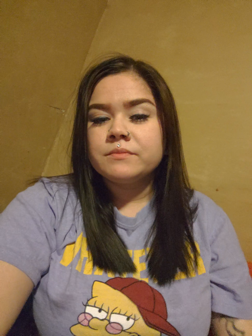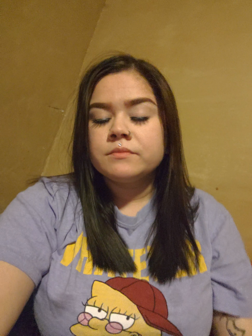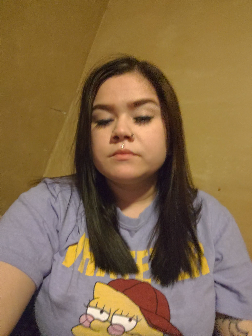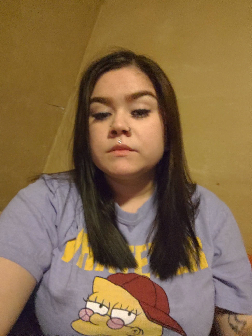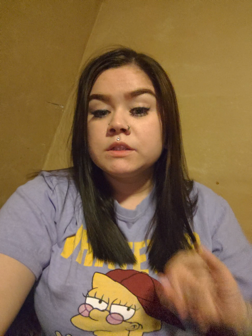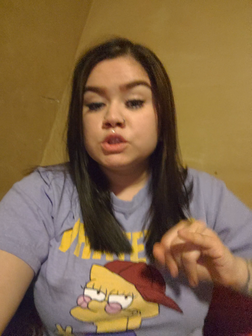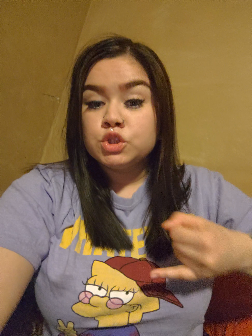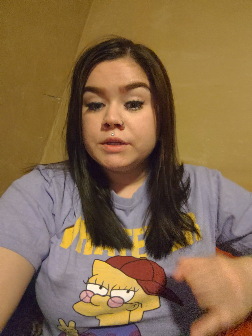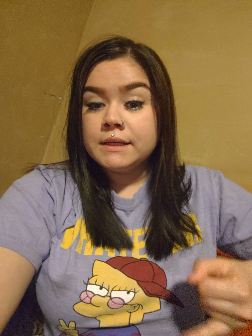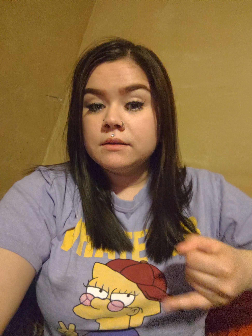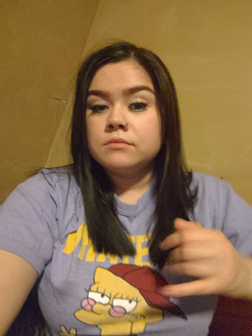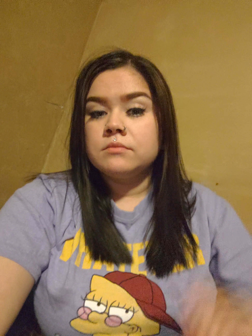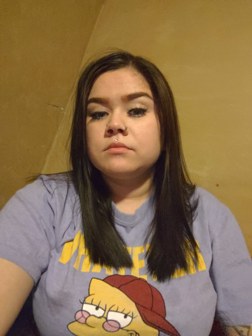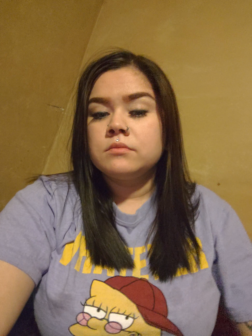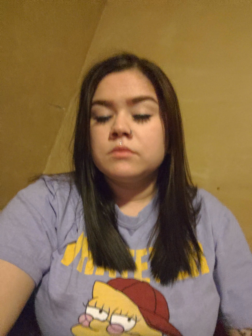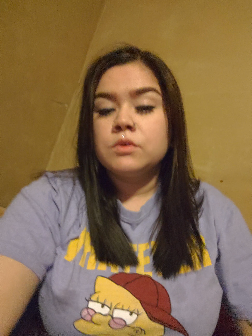jeans